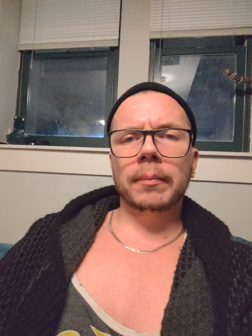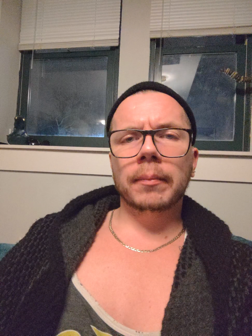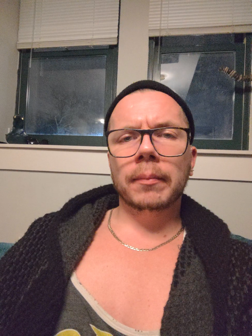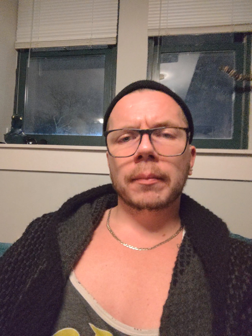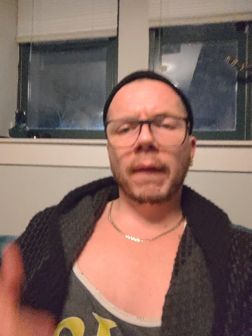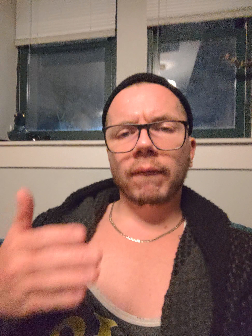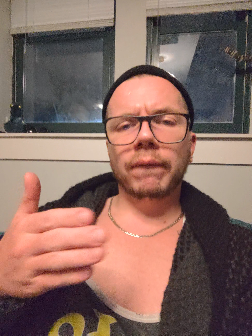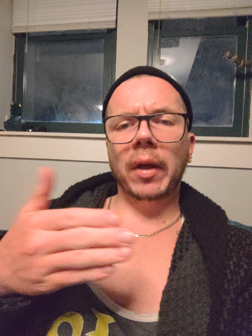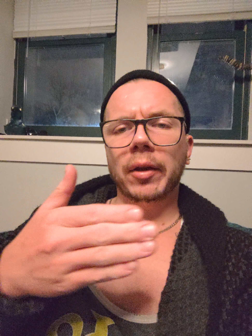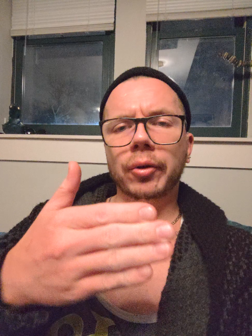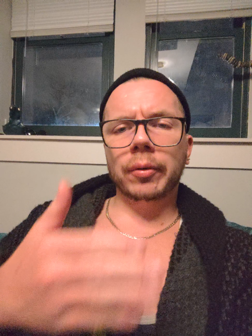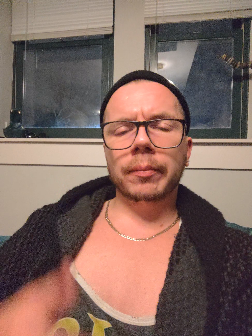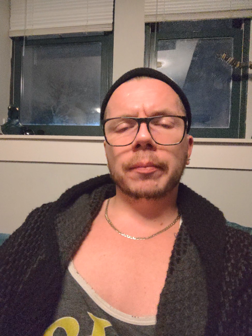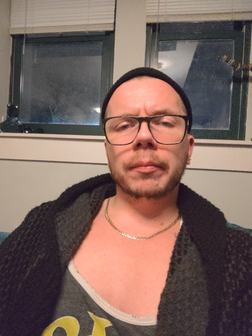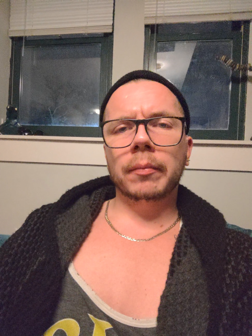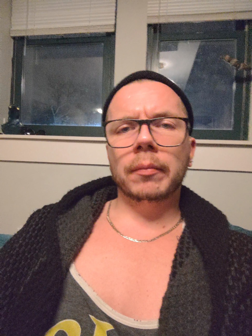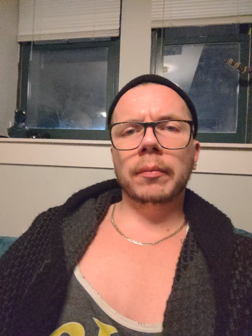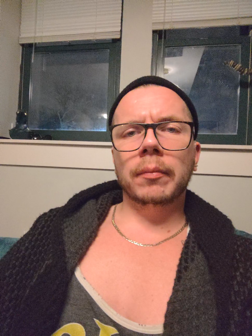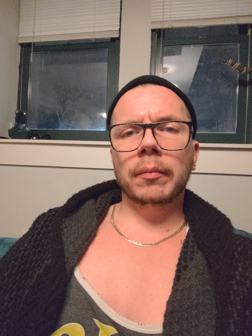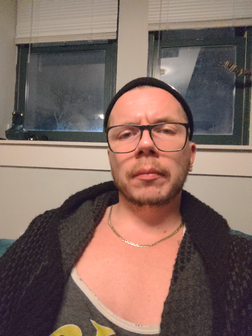fish